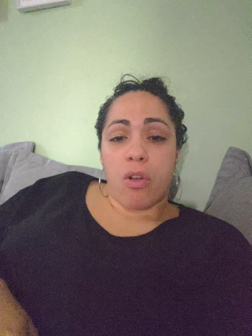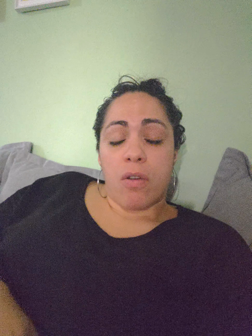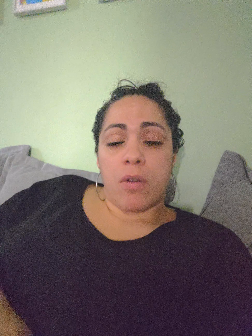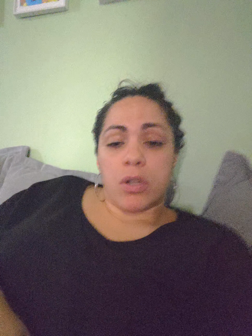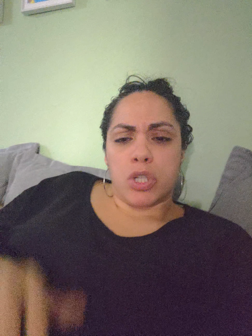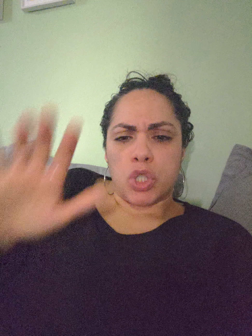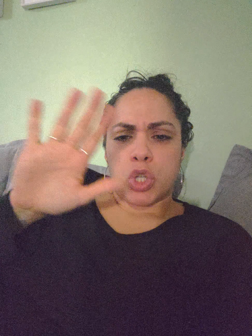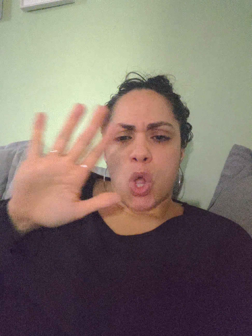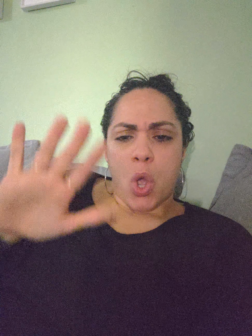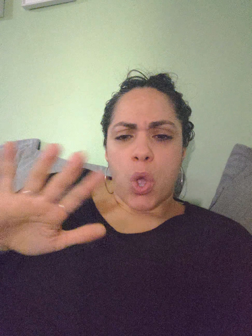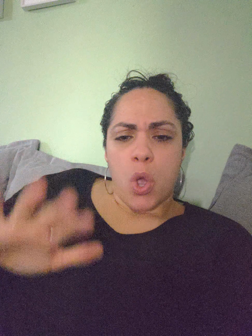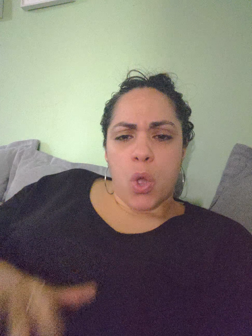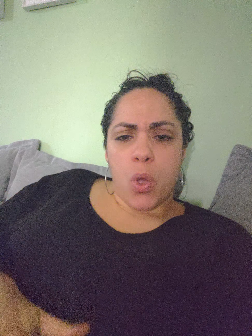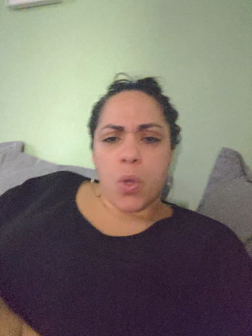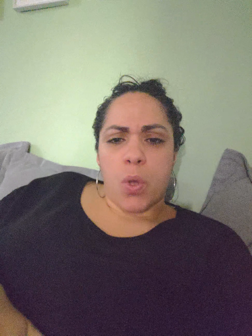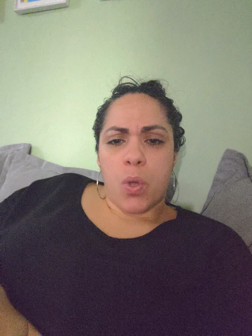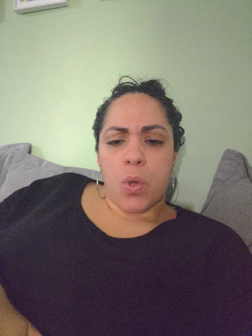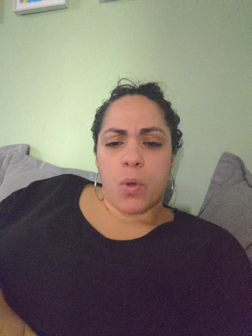snow